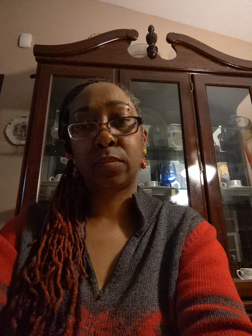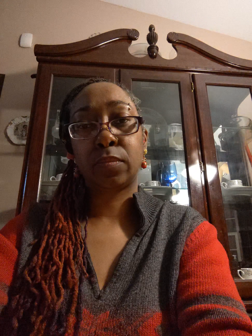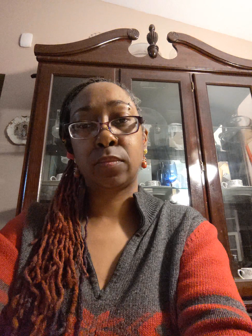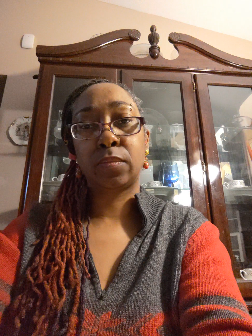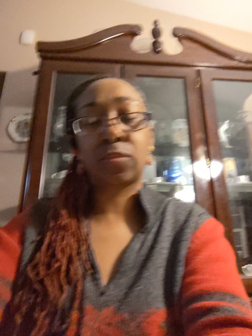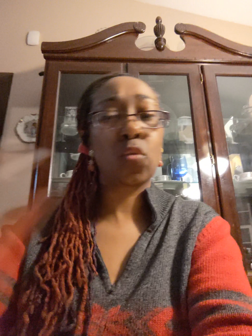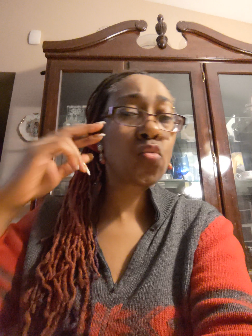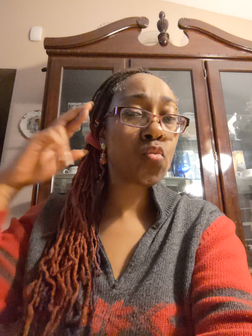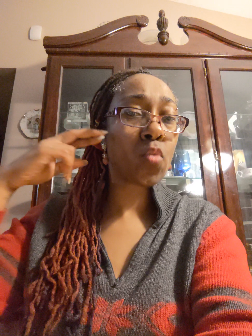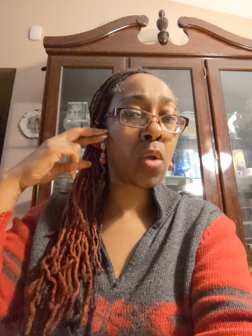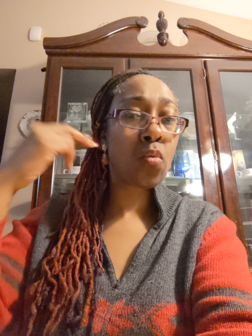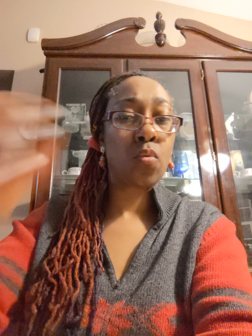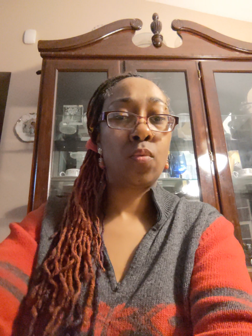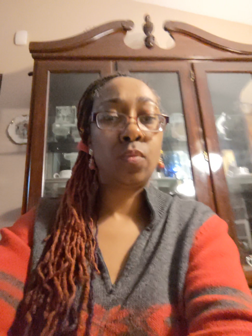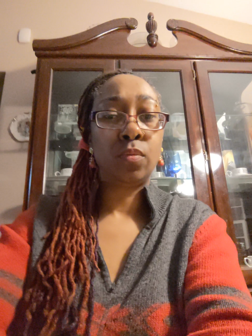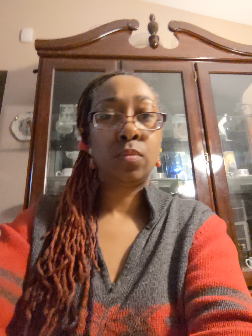radio